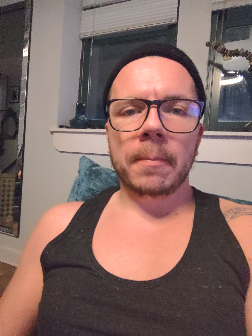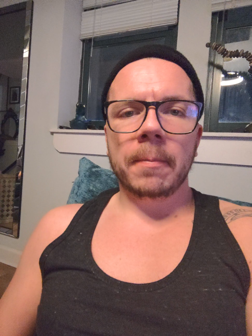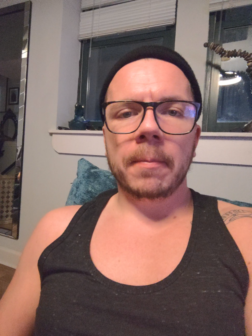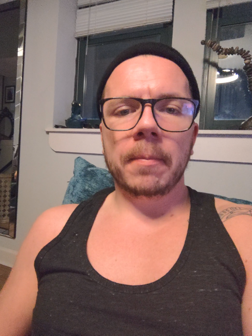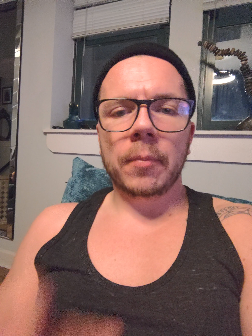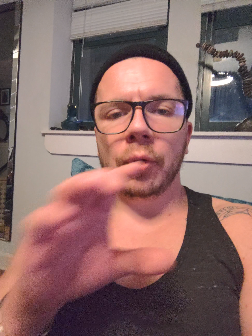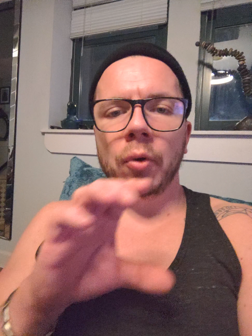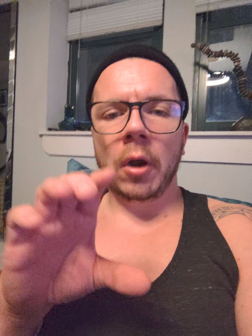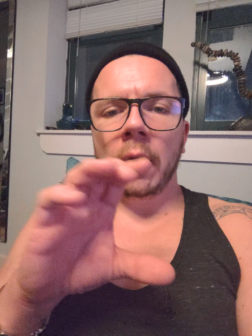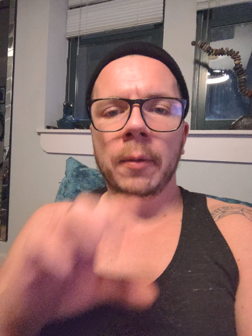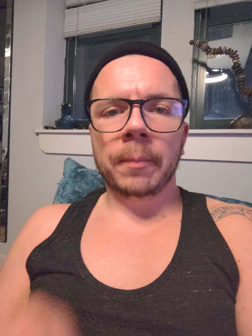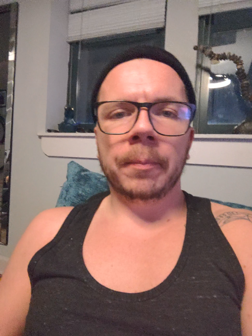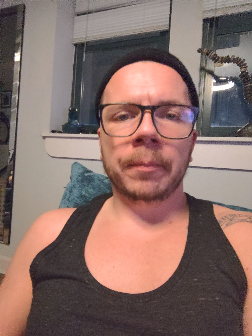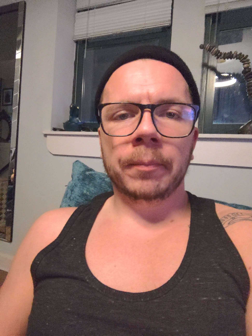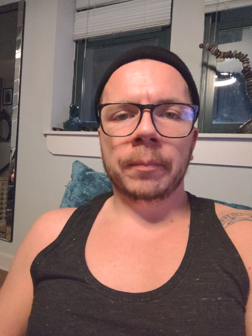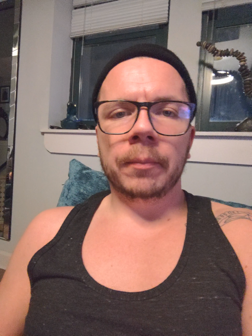chocolate